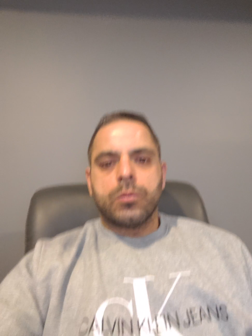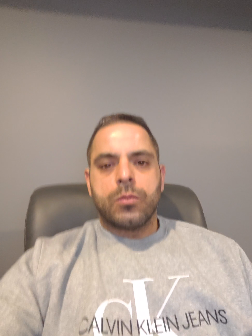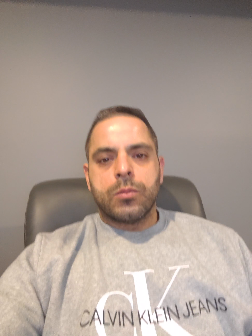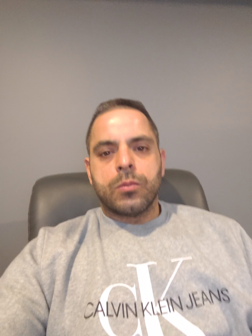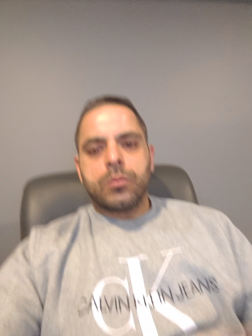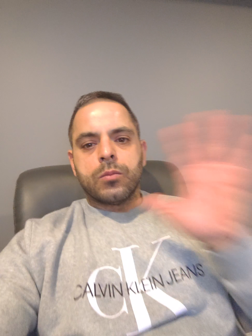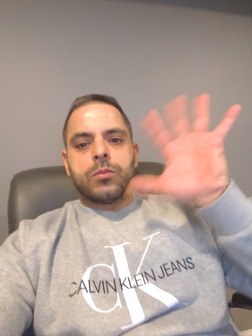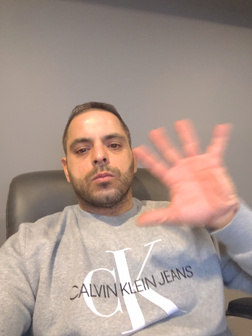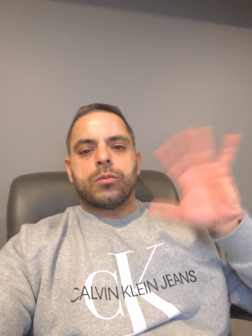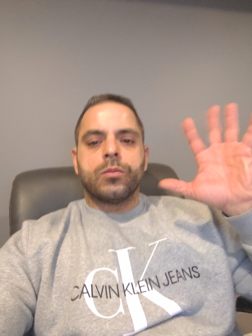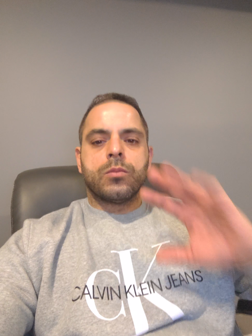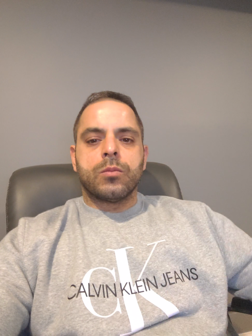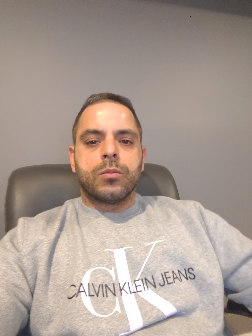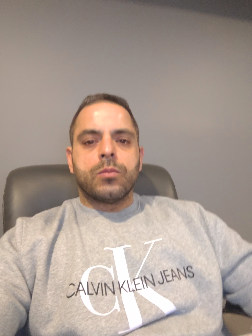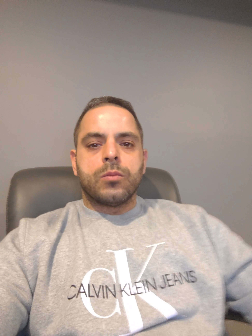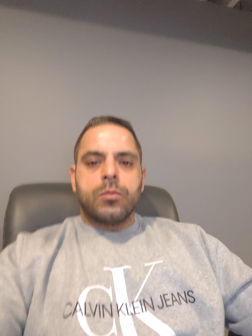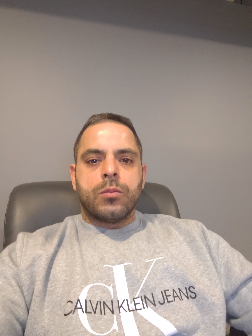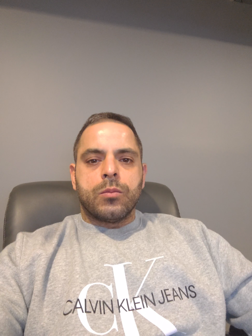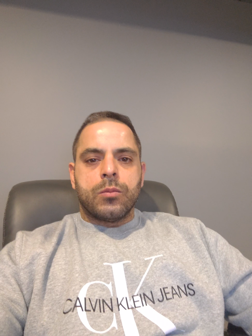bye